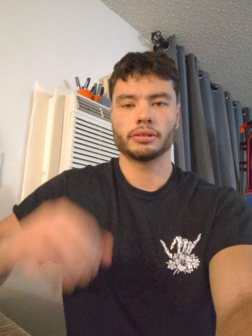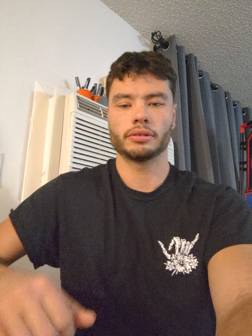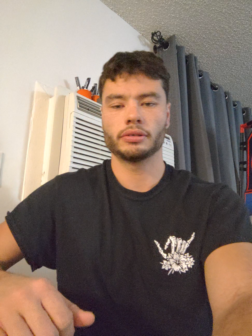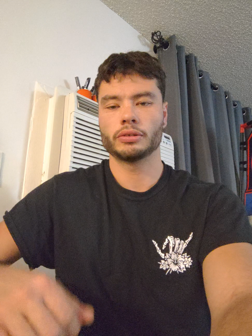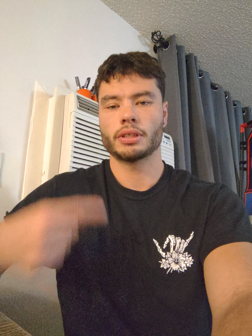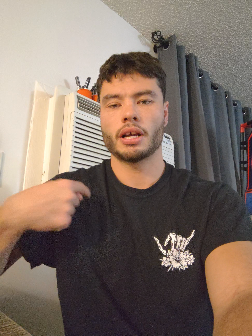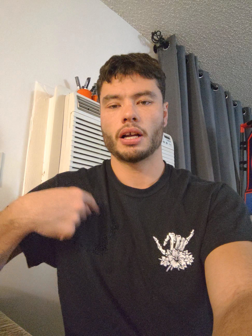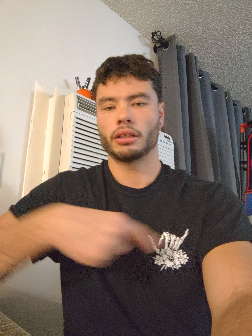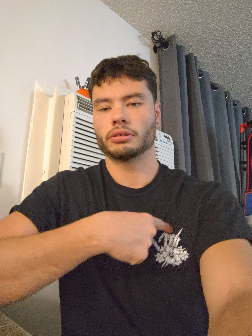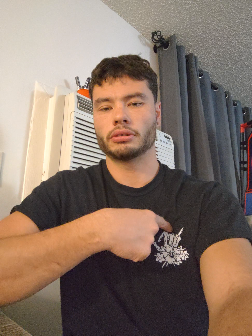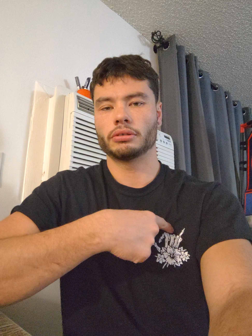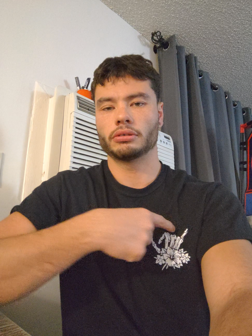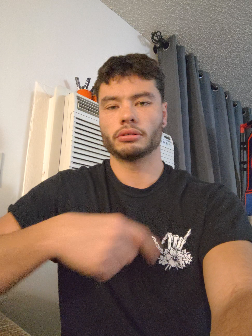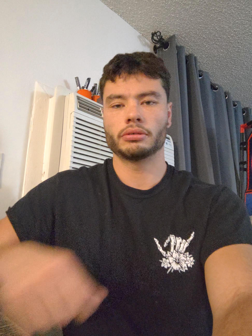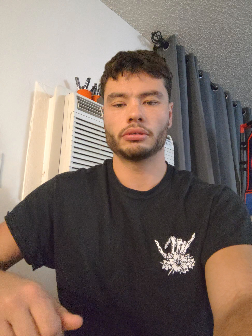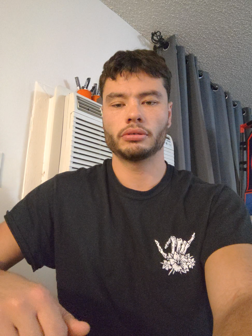we